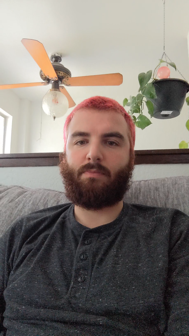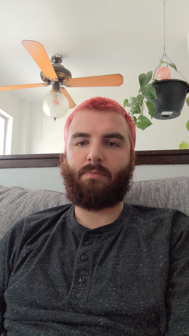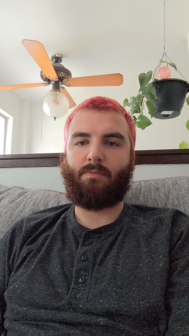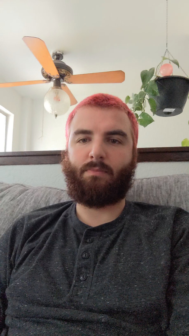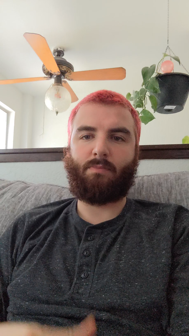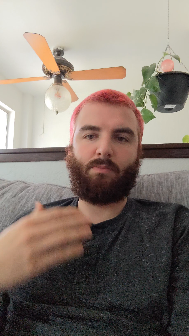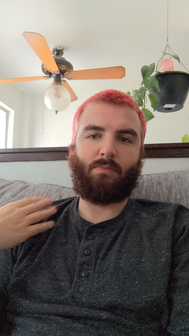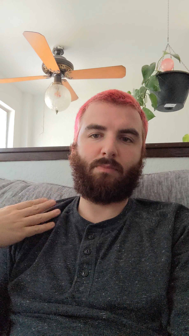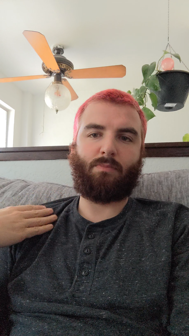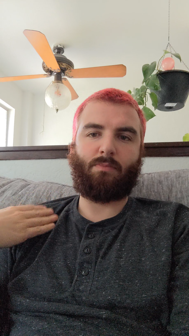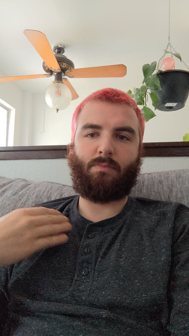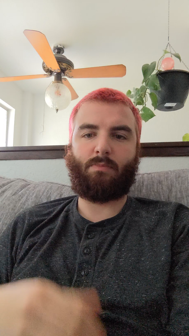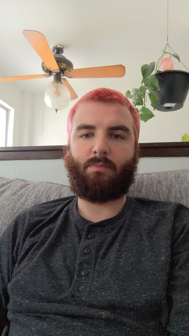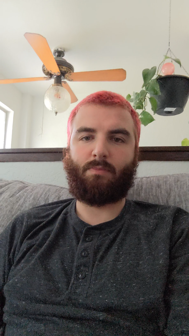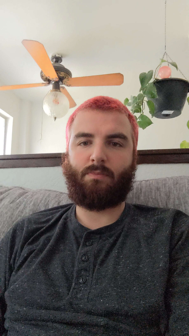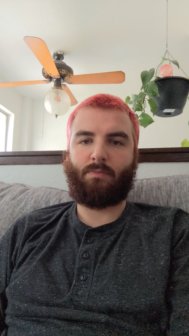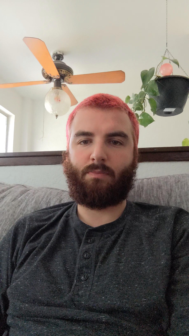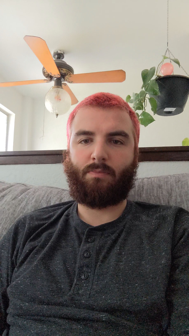shoulder